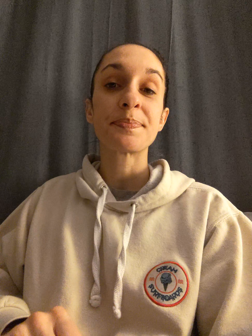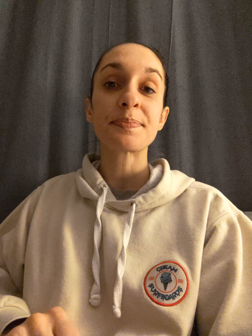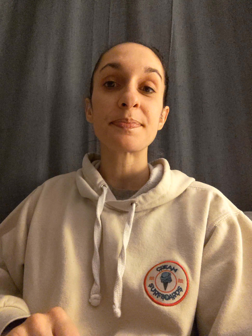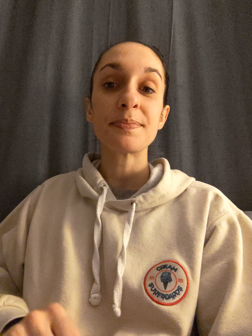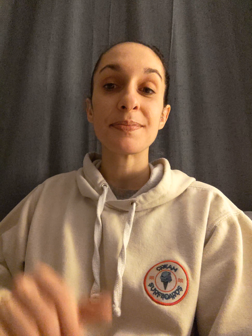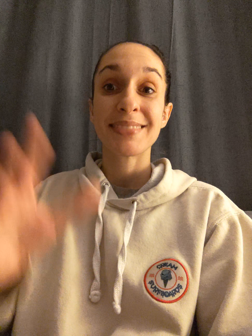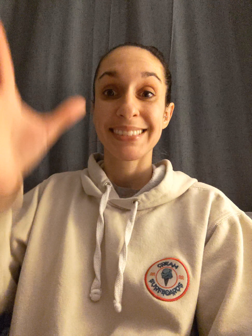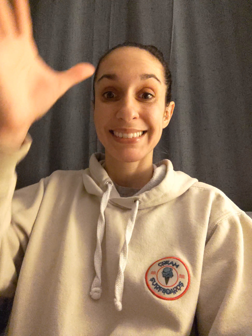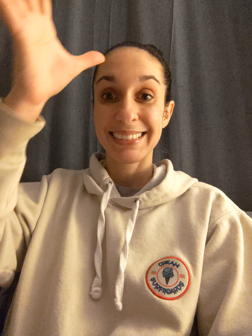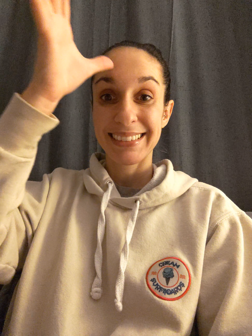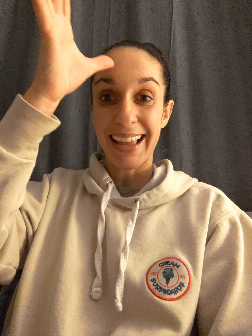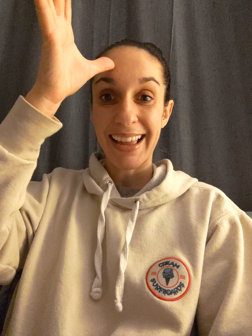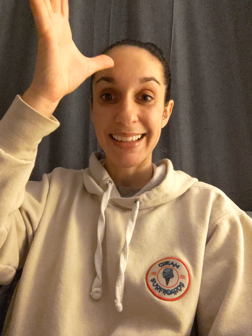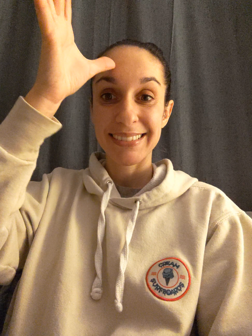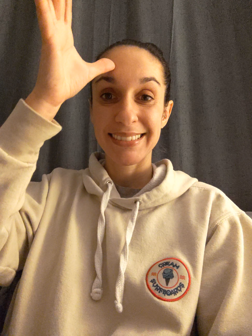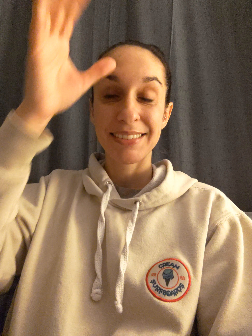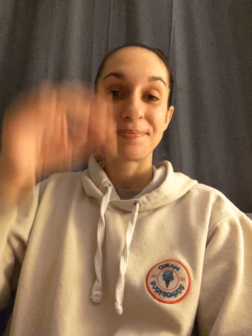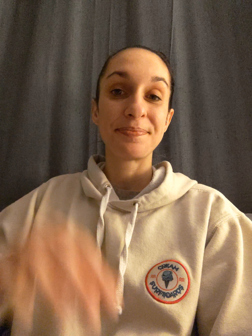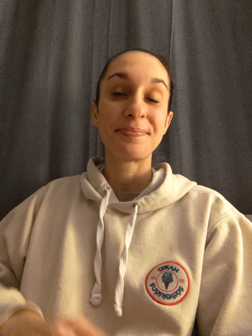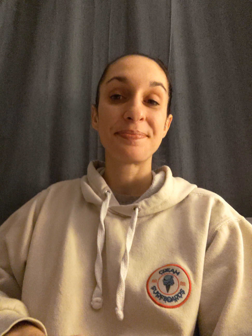dad